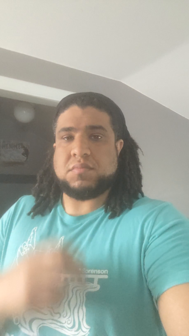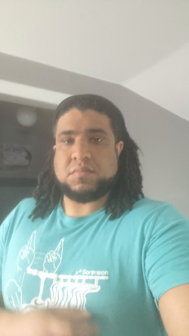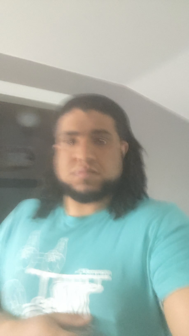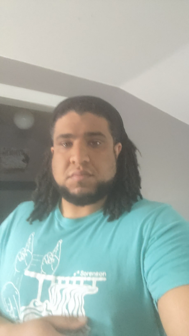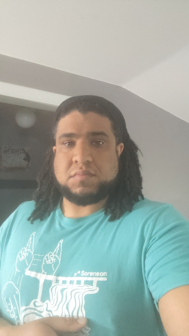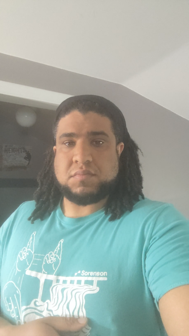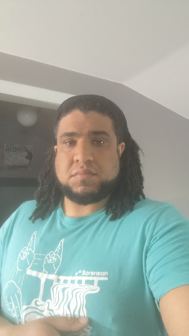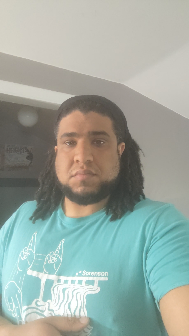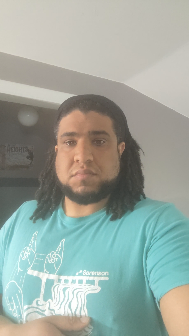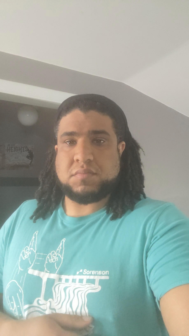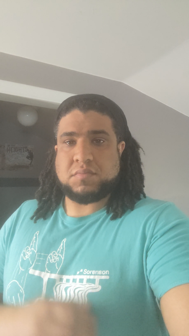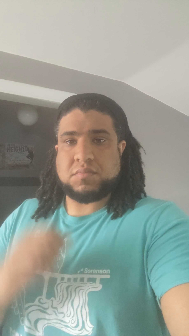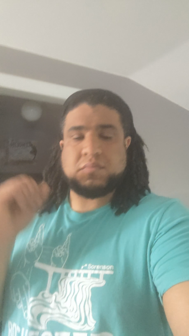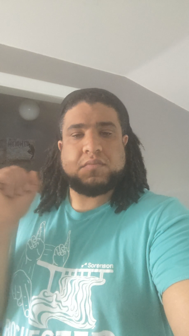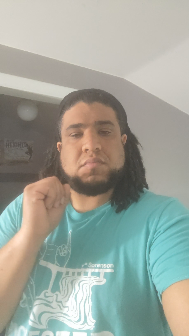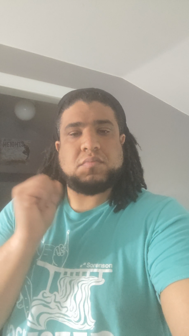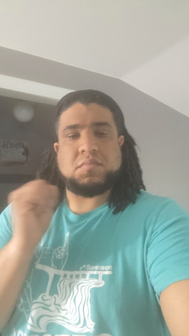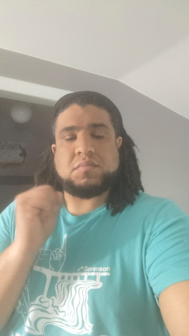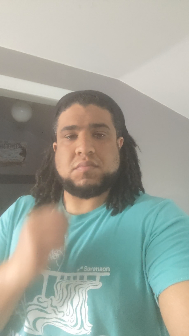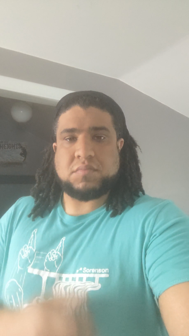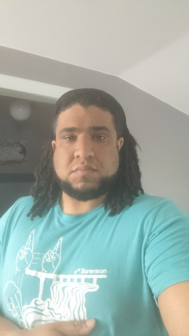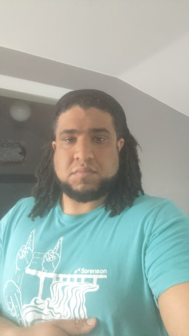cold